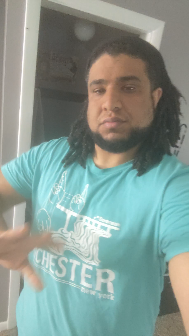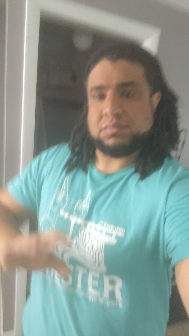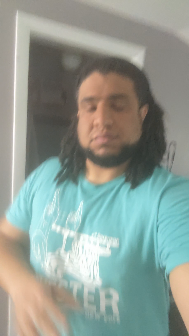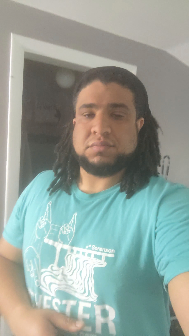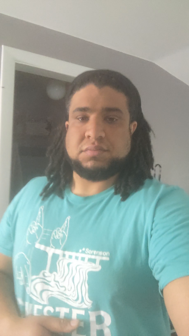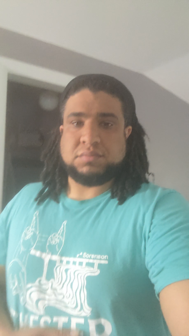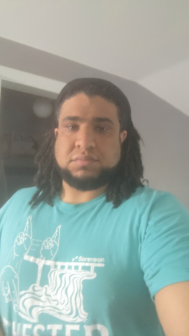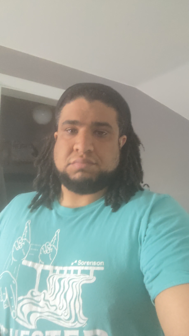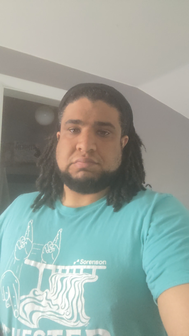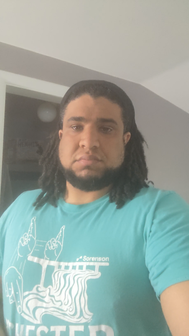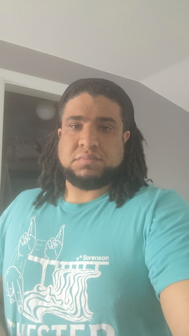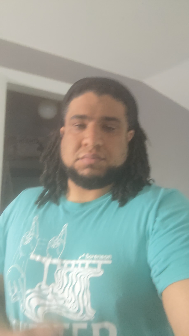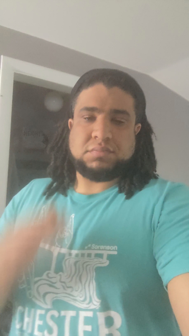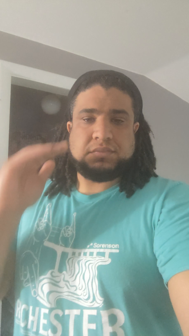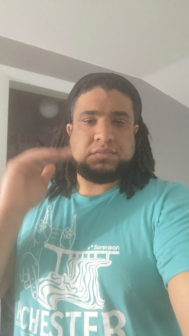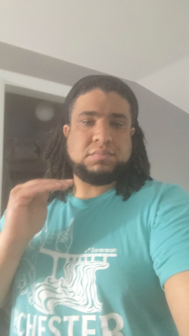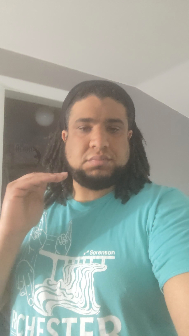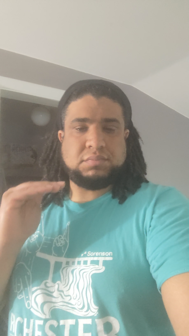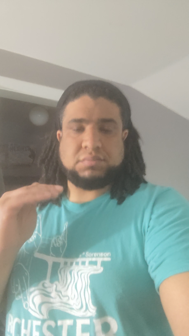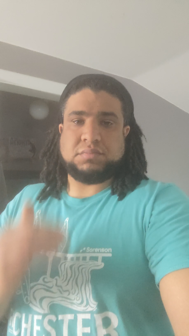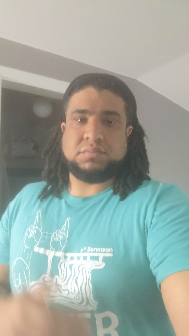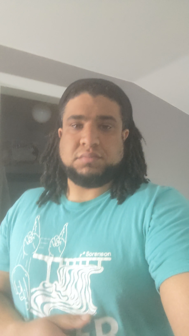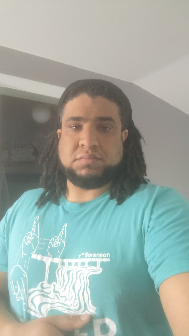little